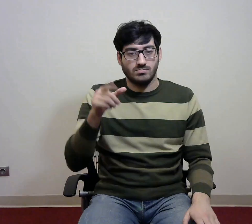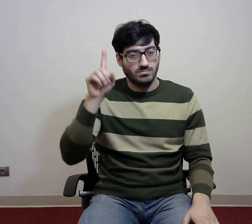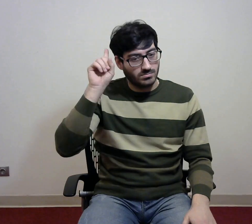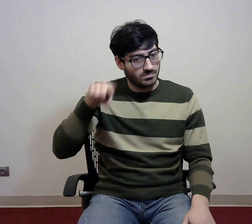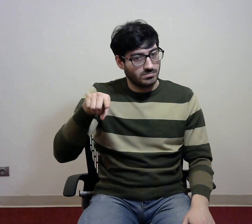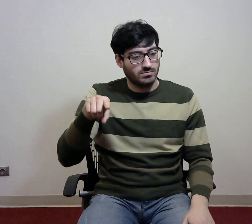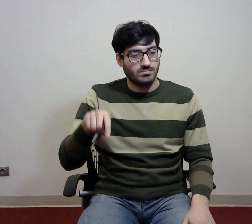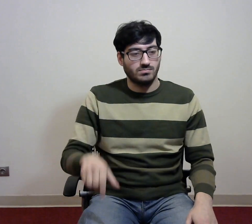bilmək